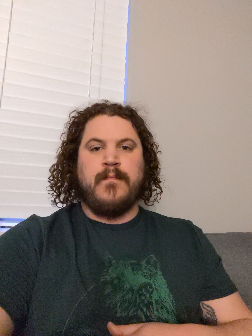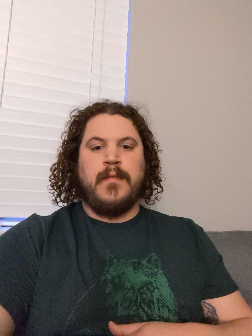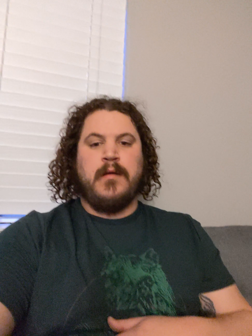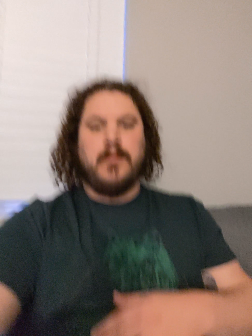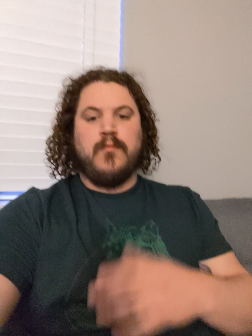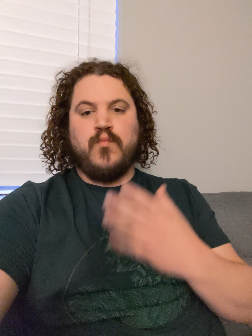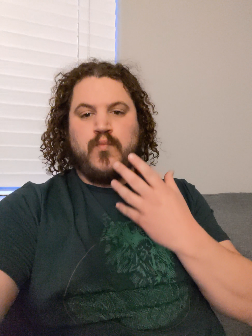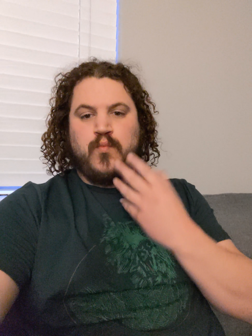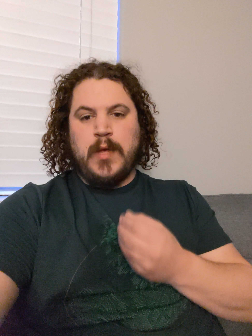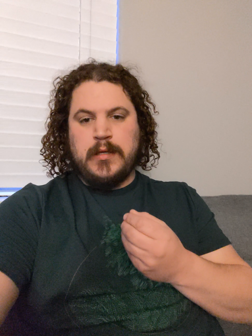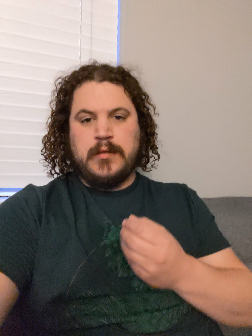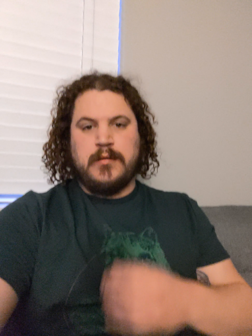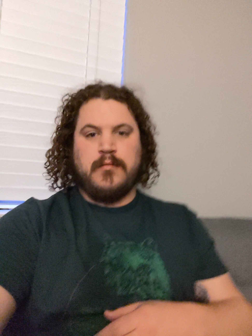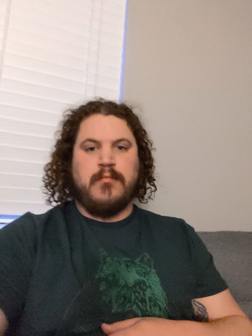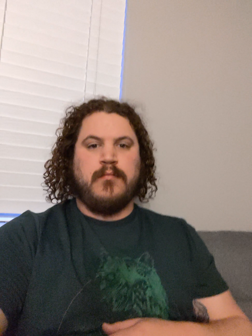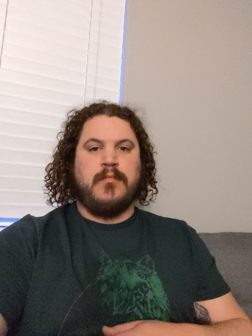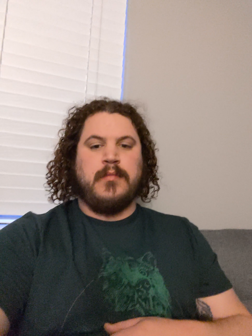wet